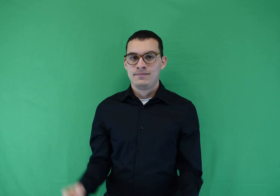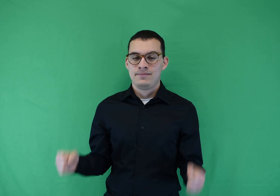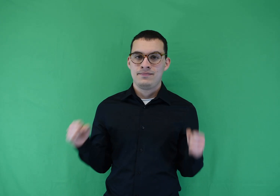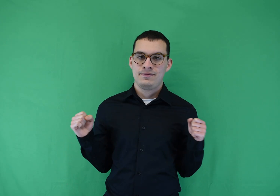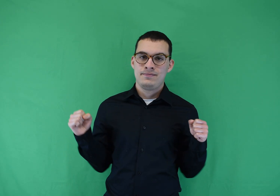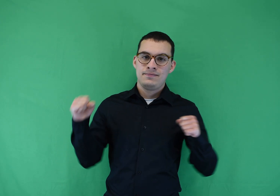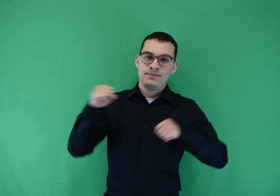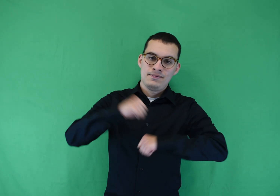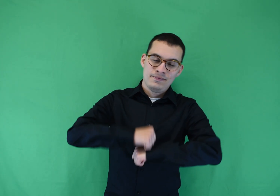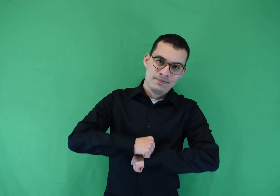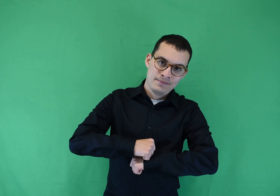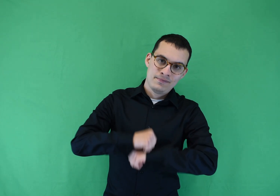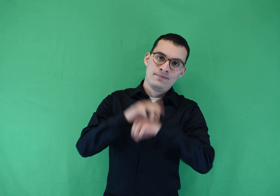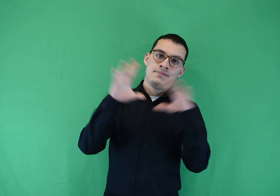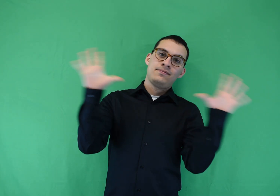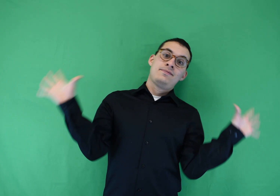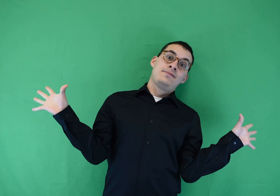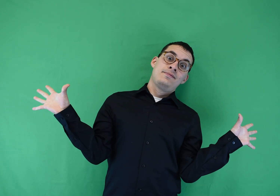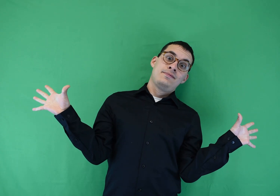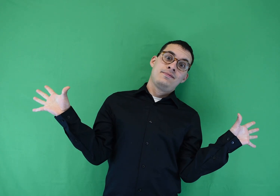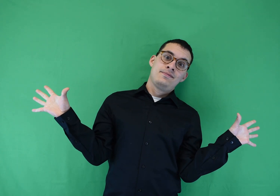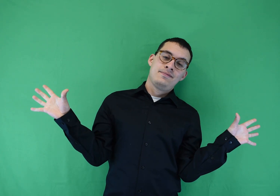explosión